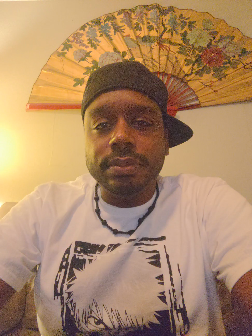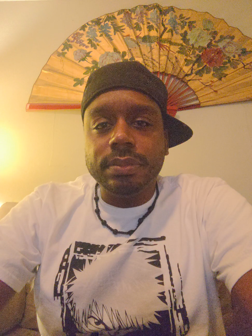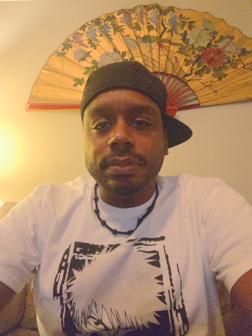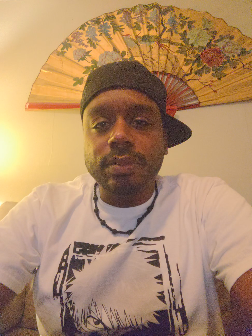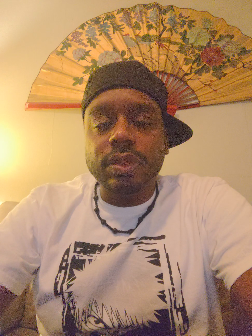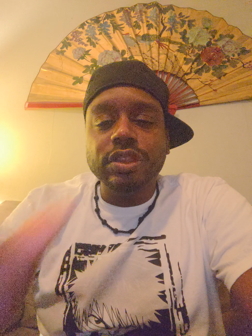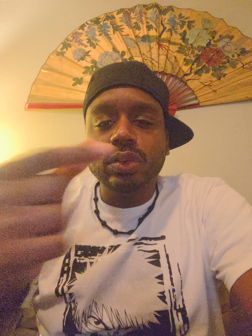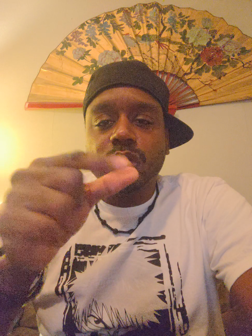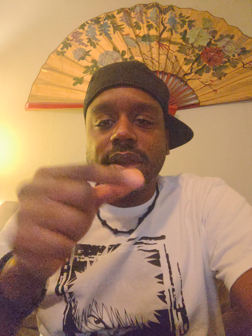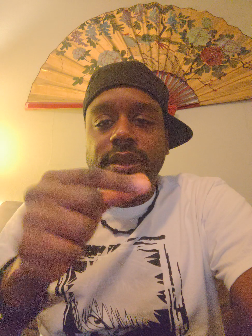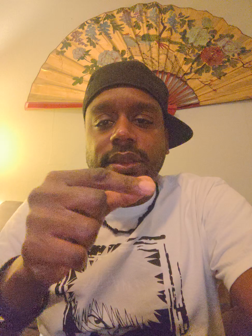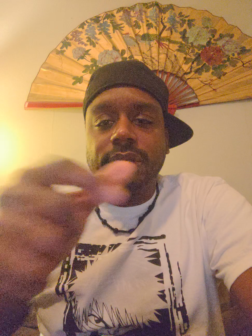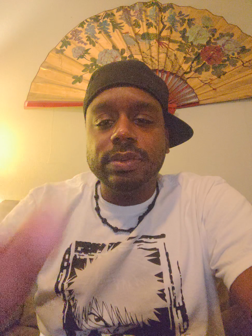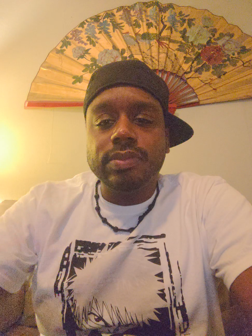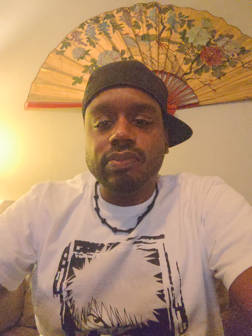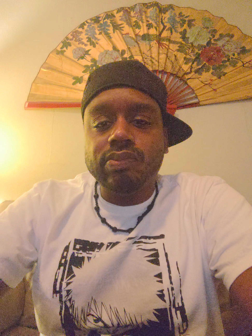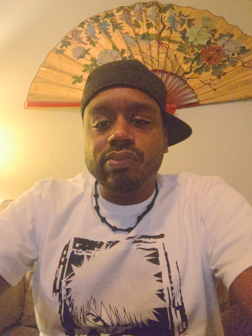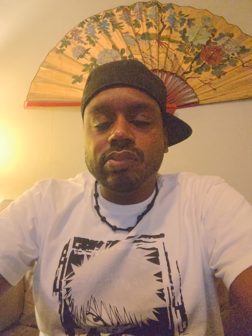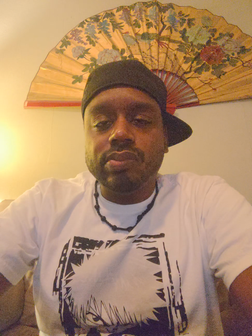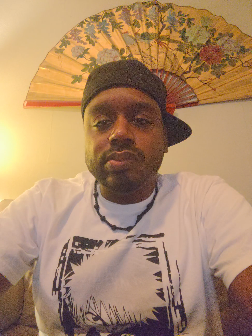green